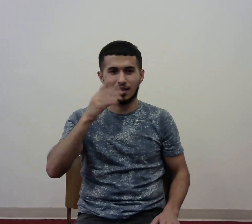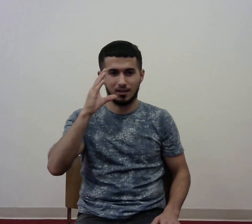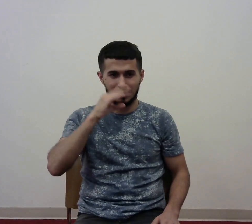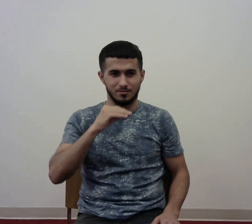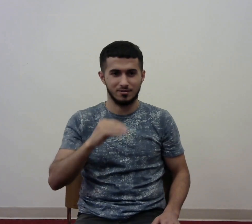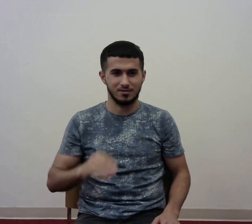bilər